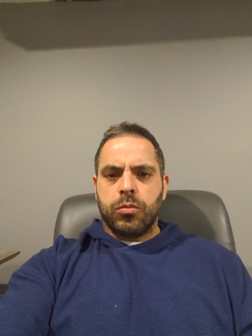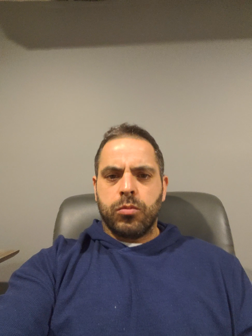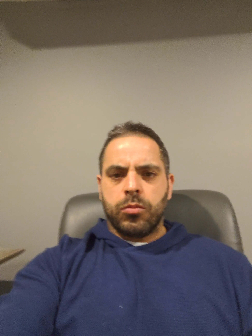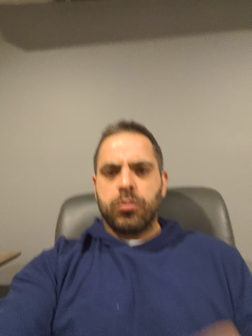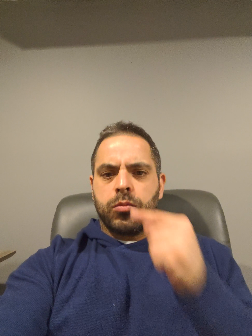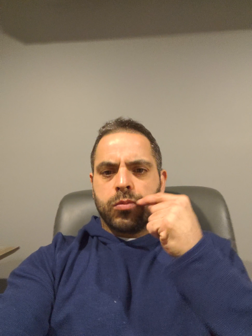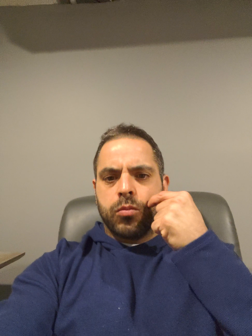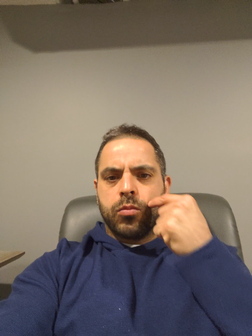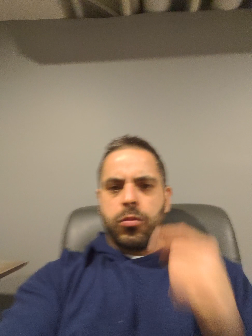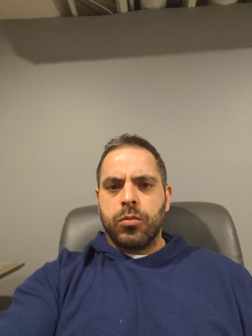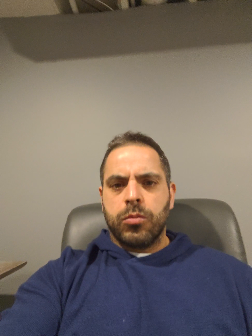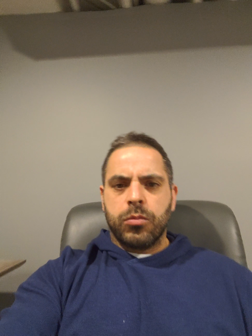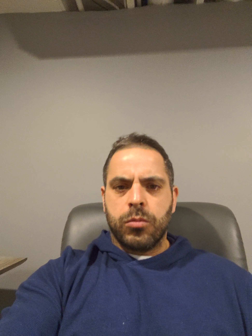smile